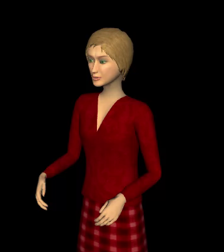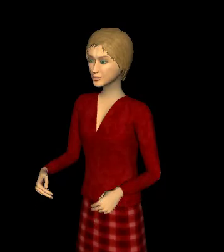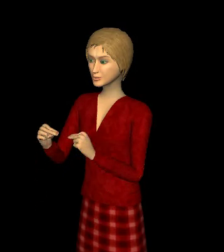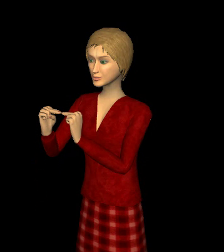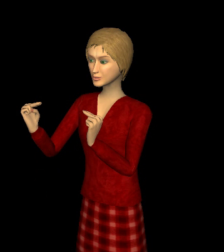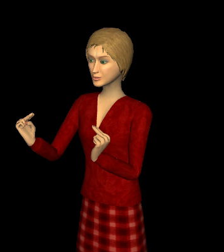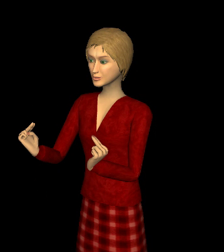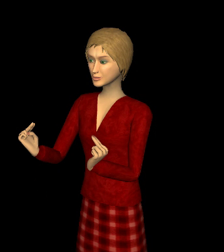جسر